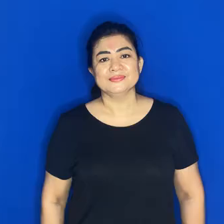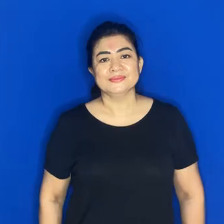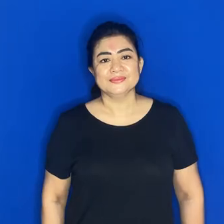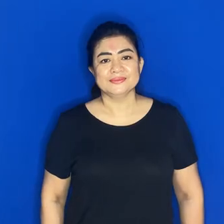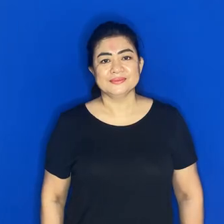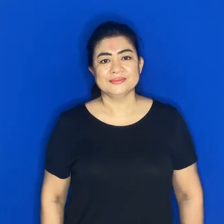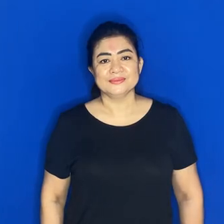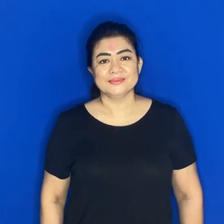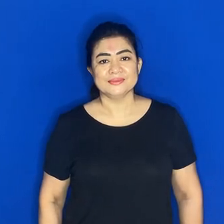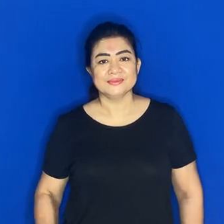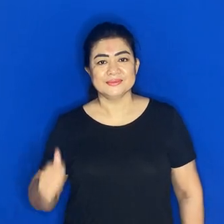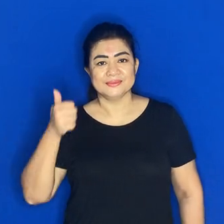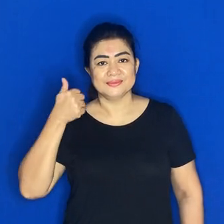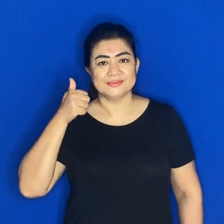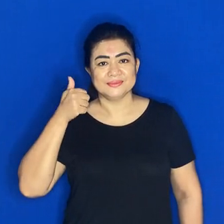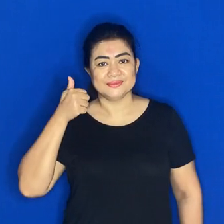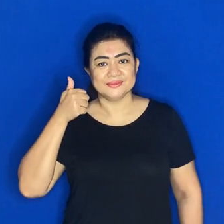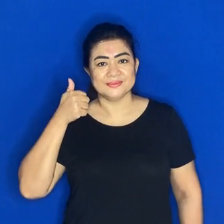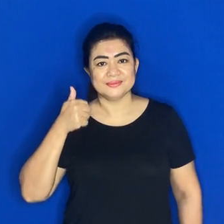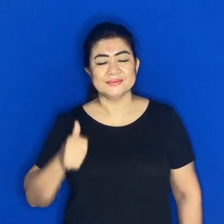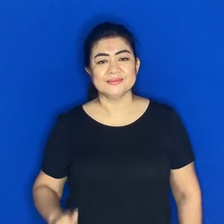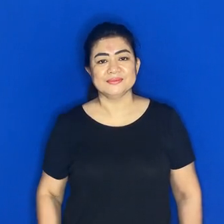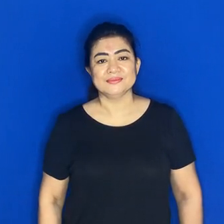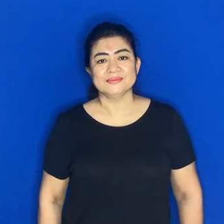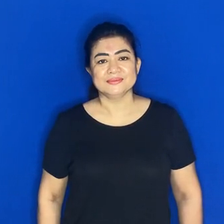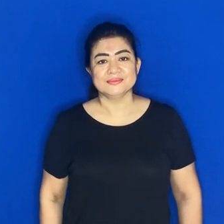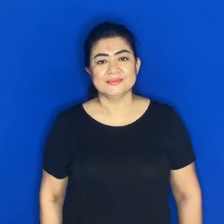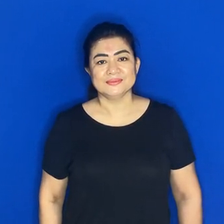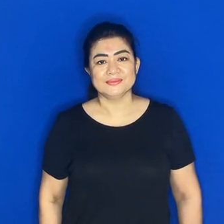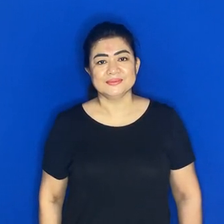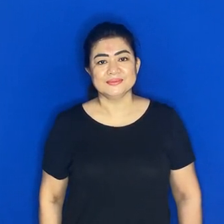auntie